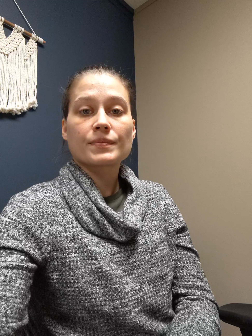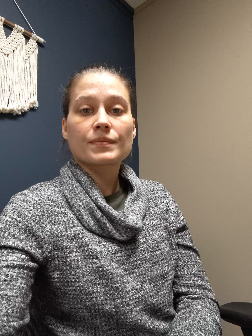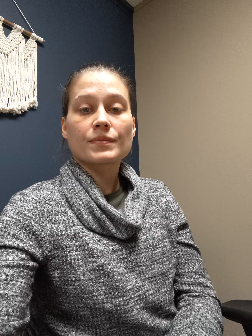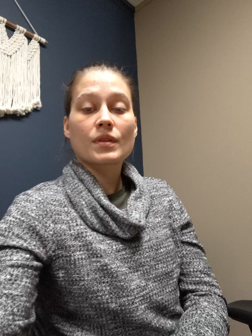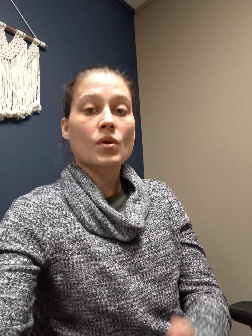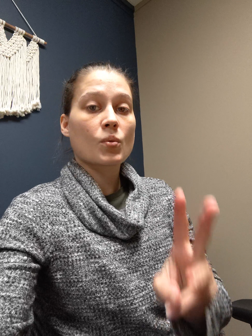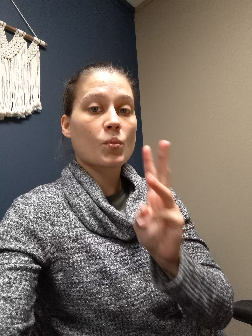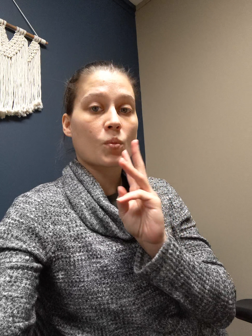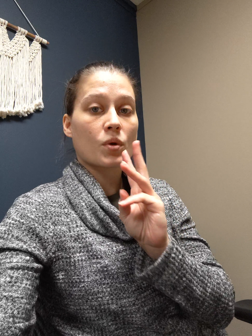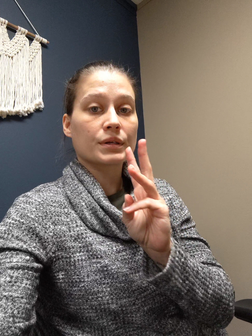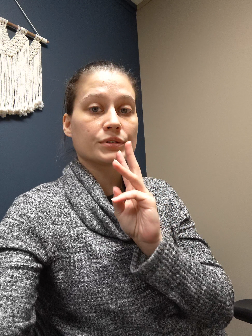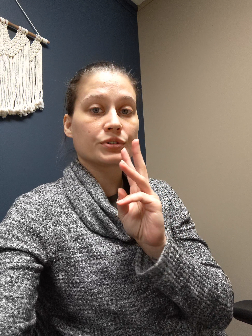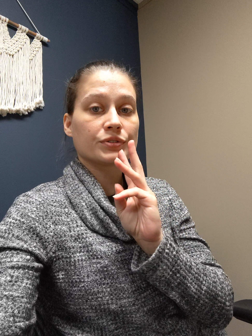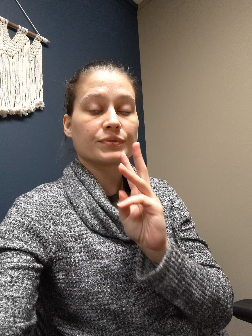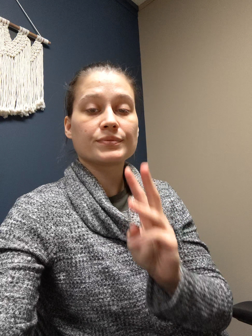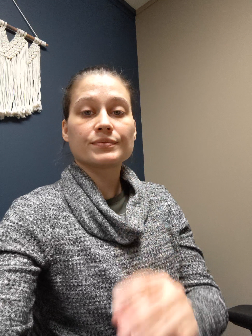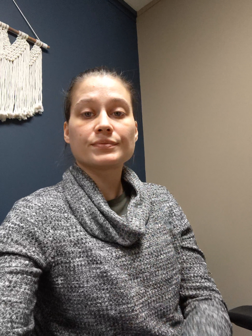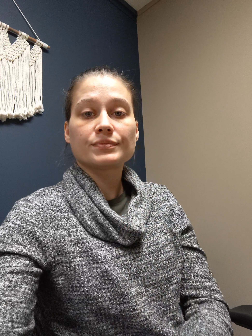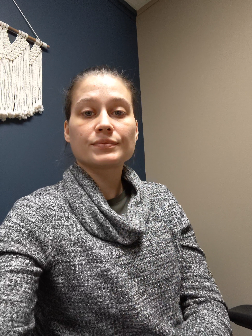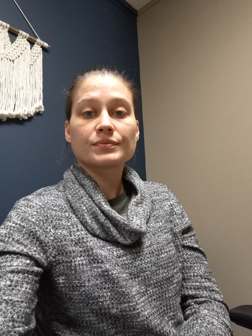water